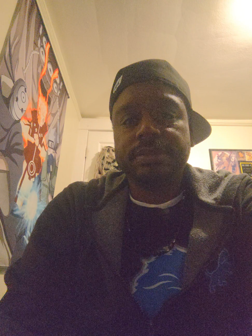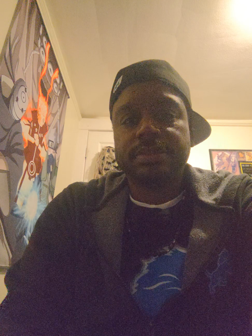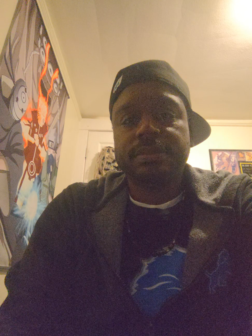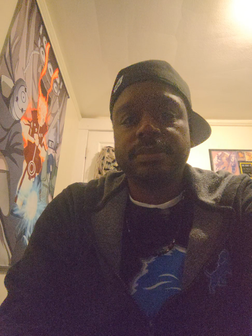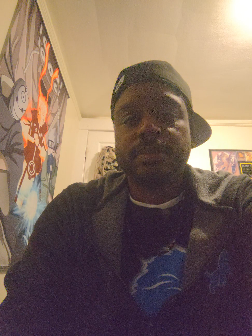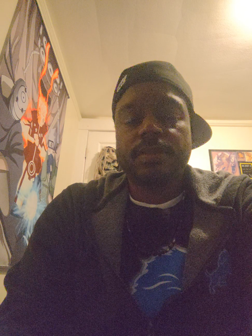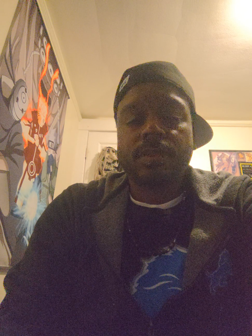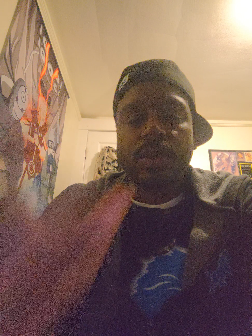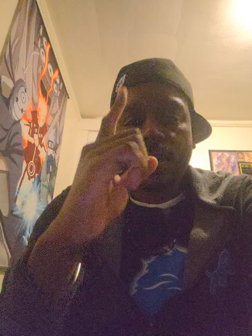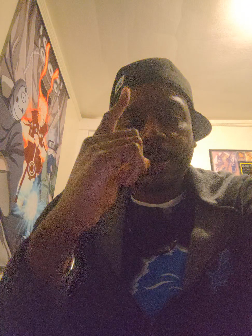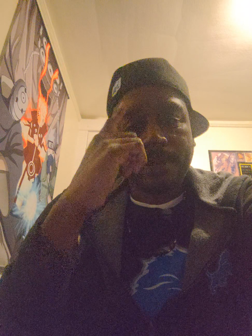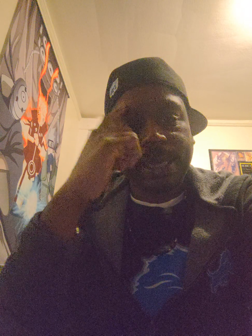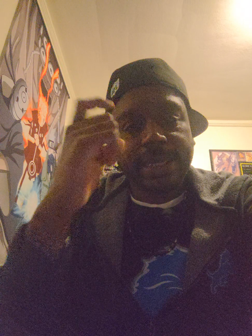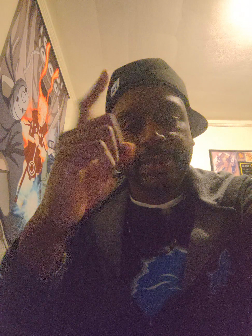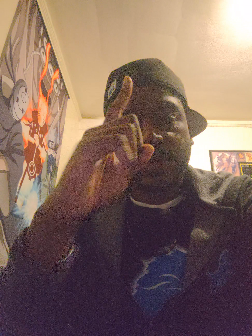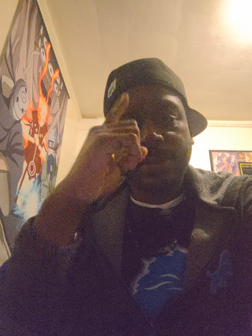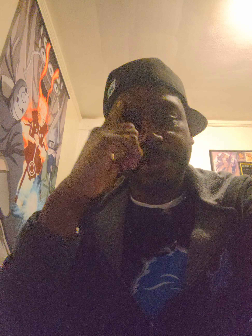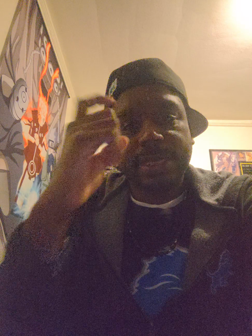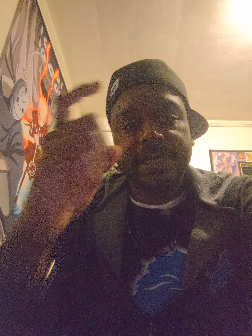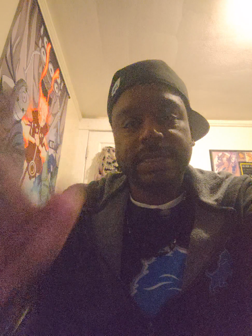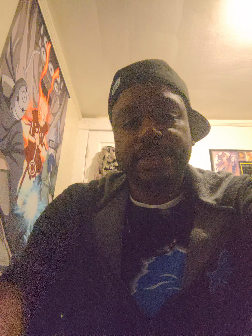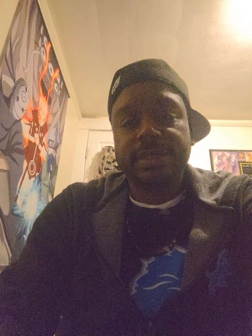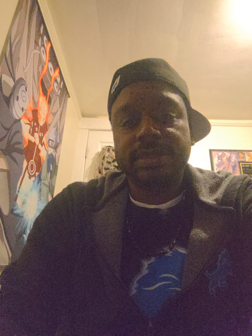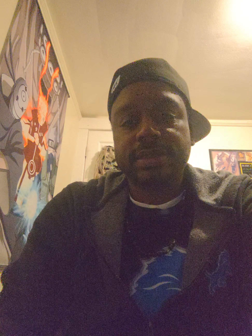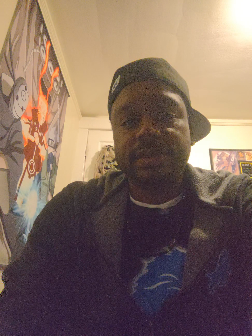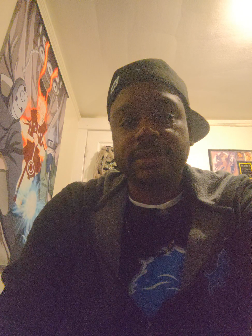penny